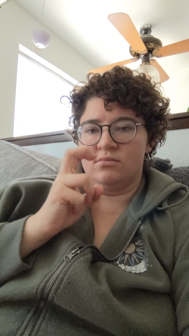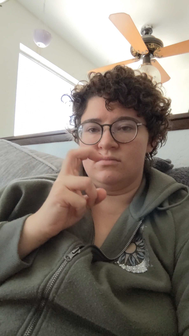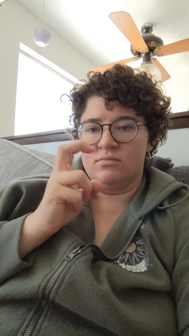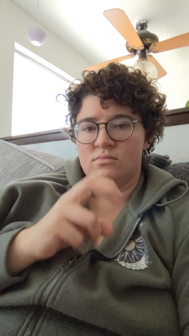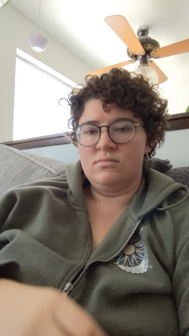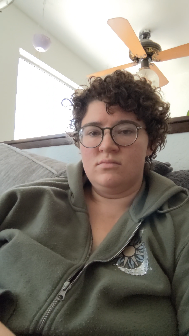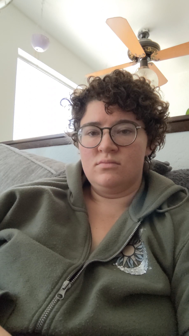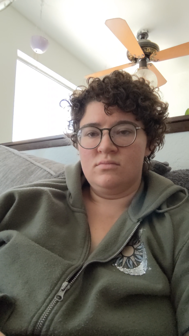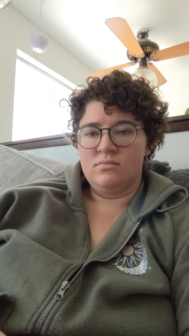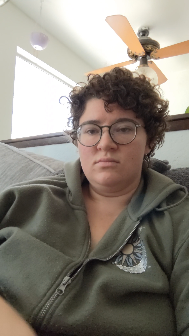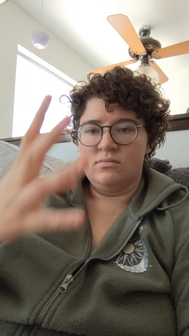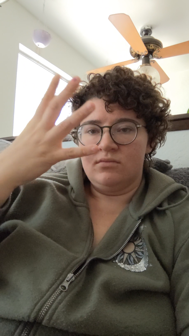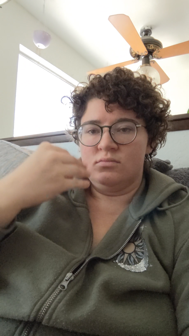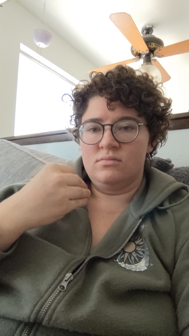asleep